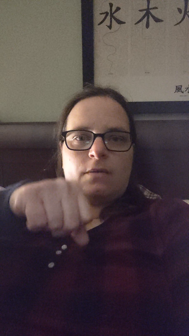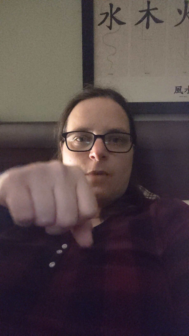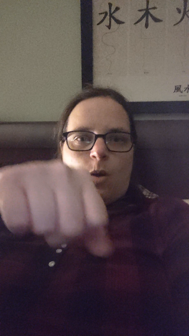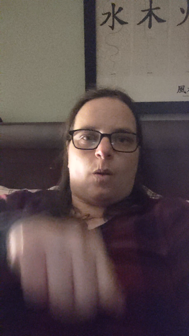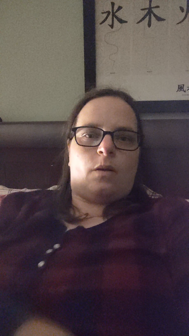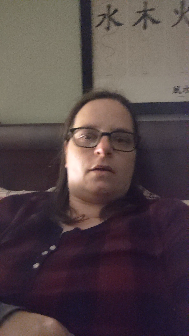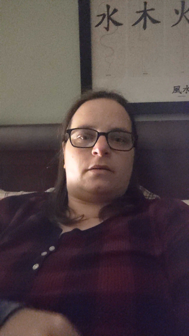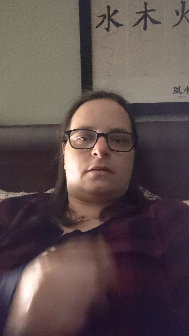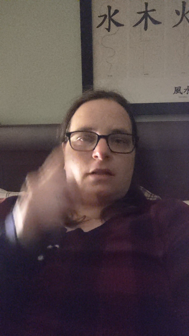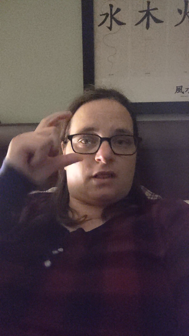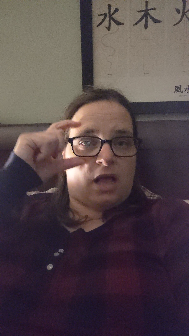glasses